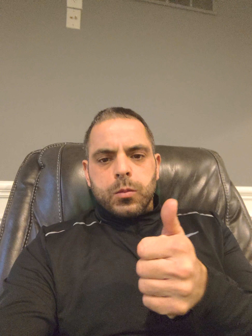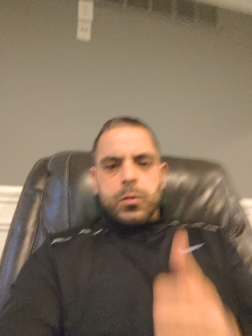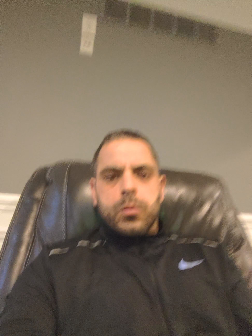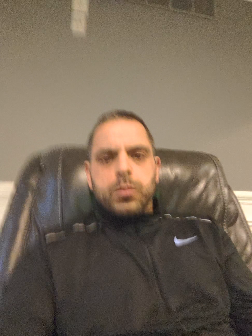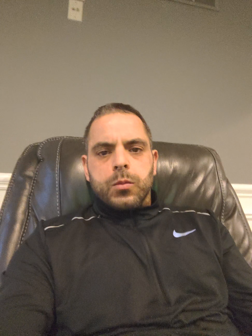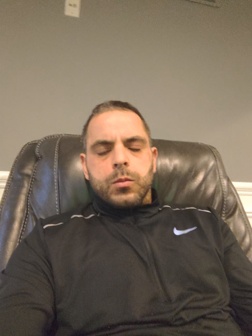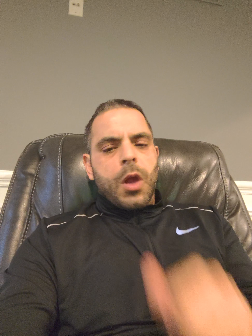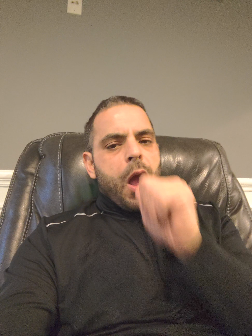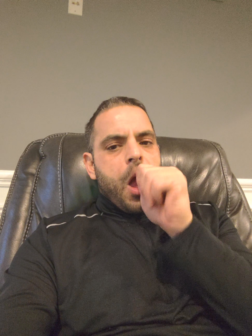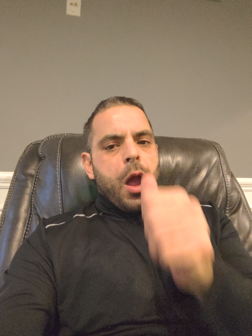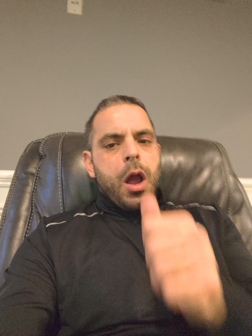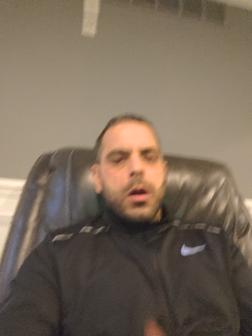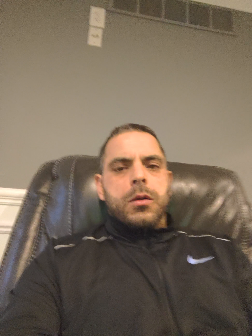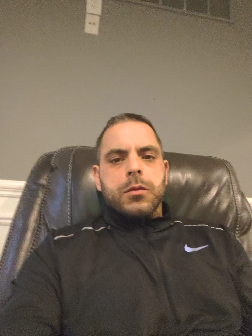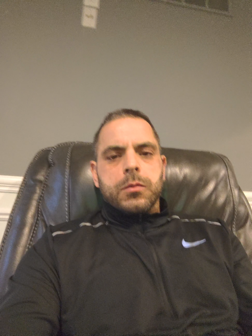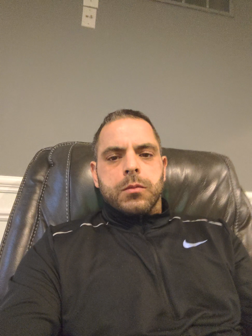nuts